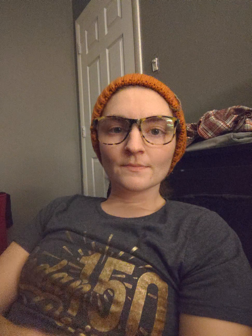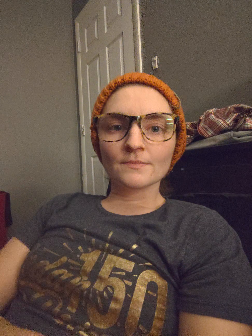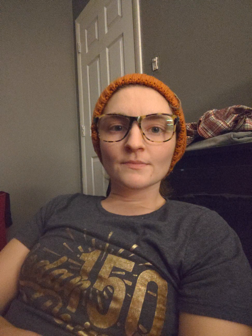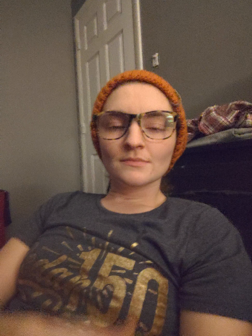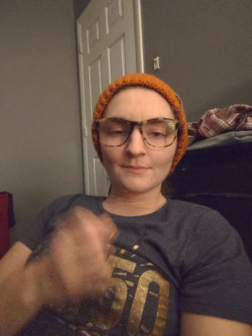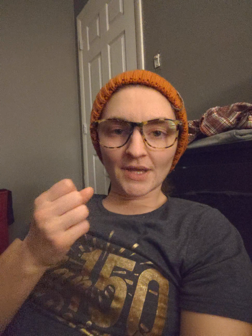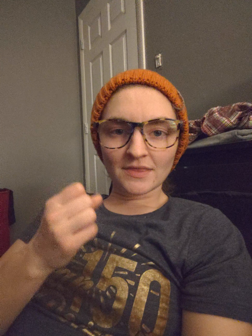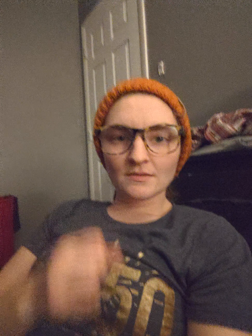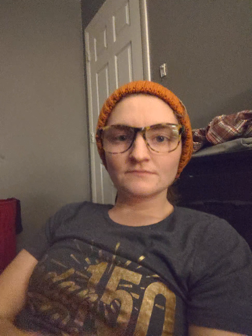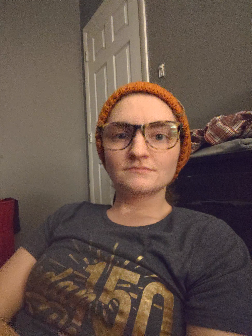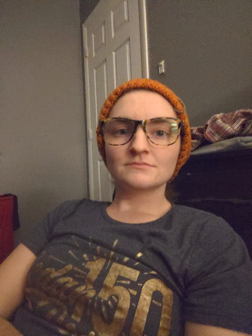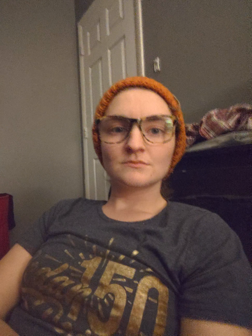milk